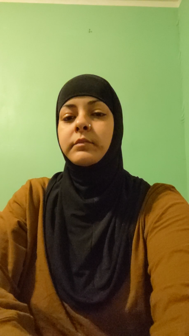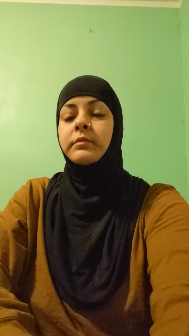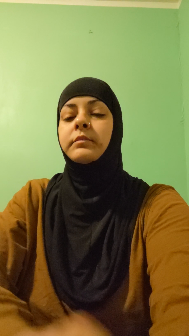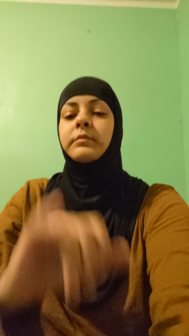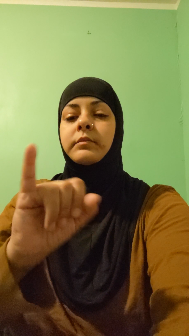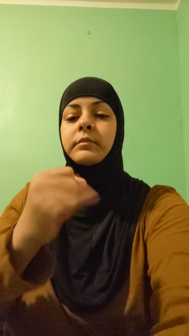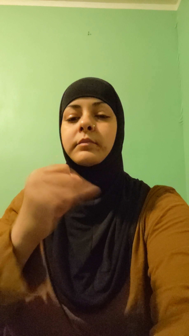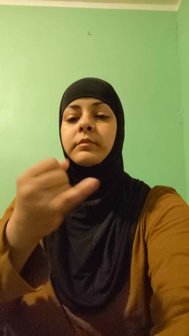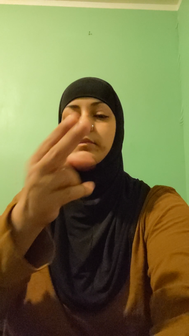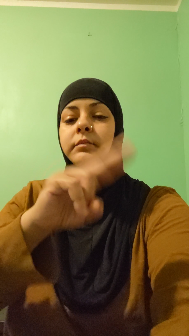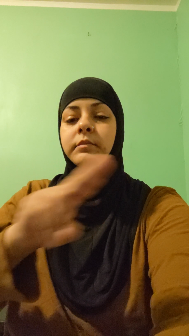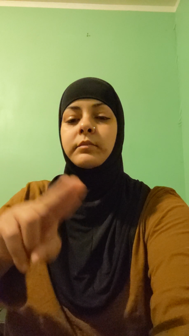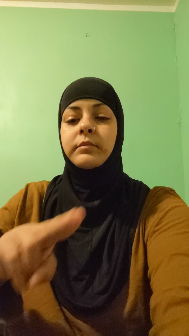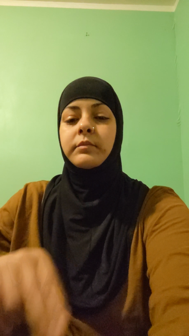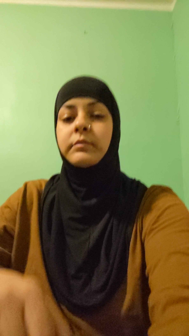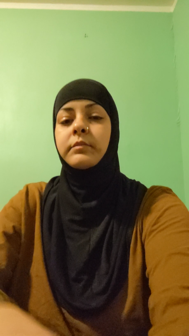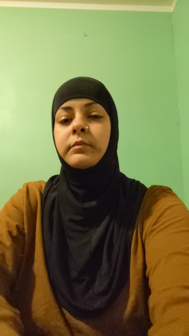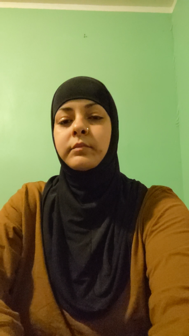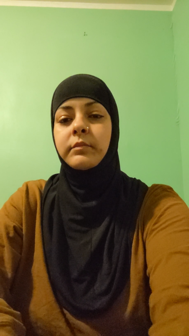jelly